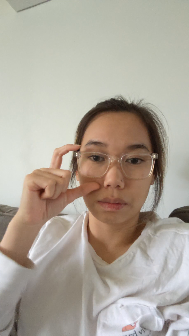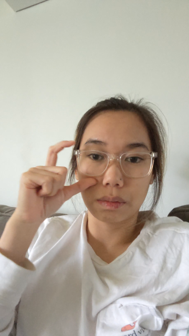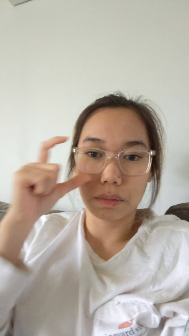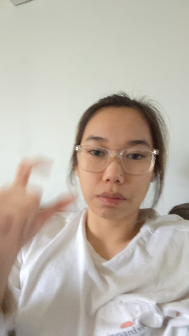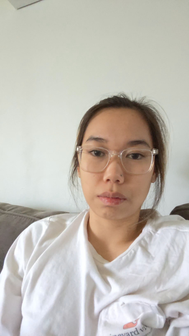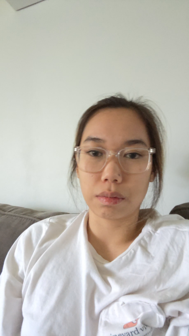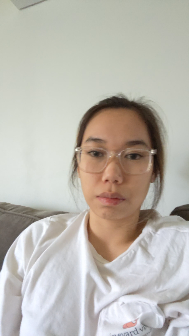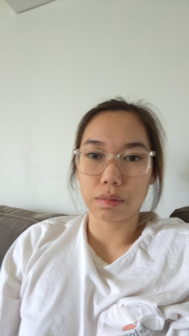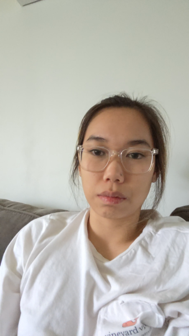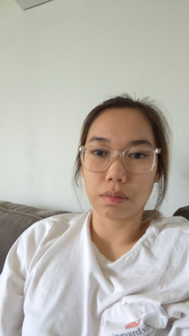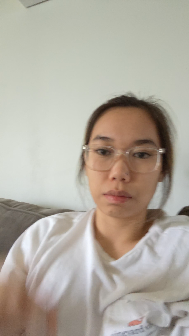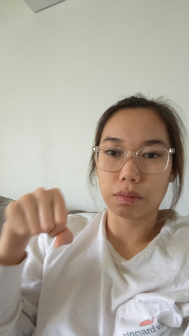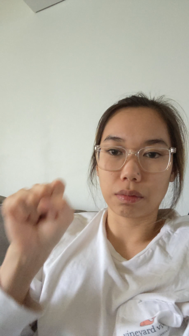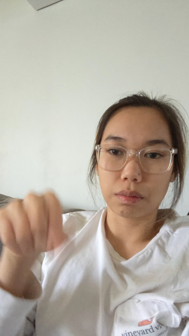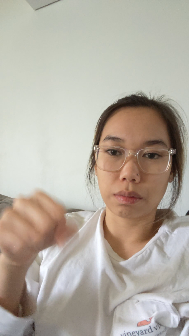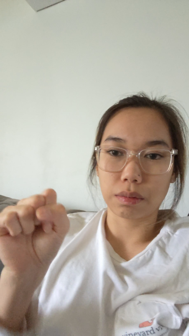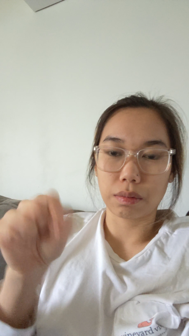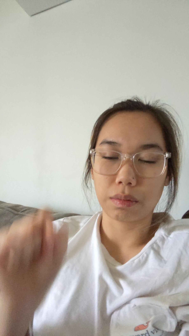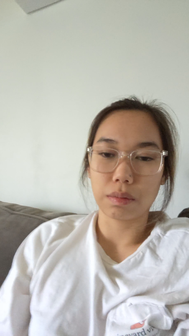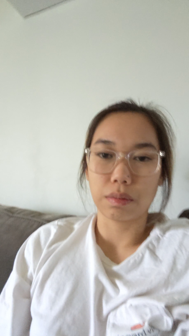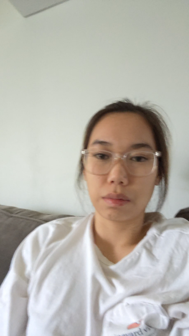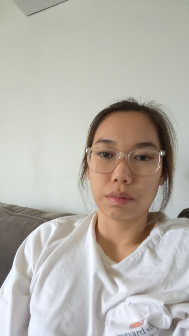motorcycle